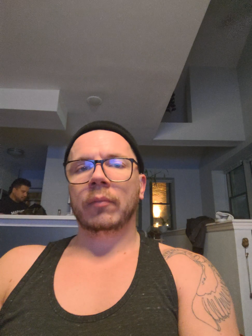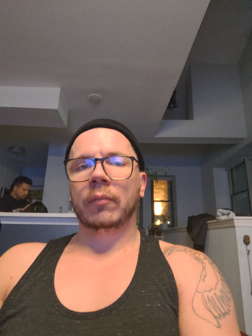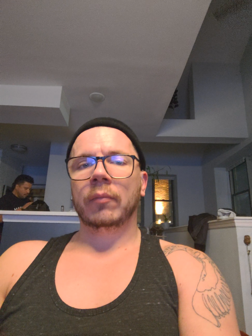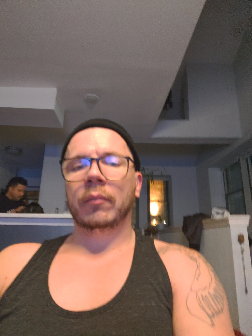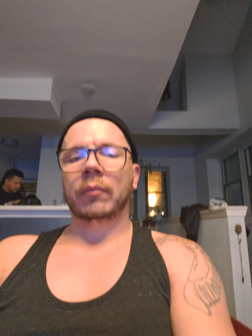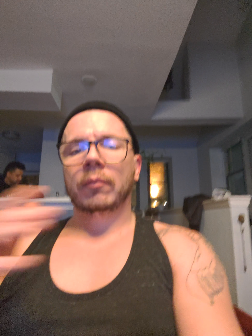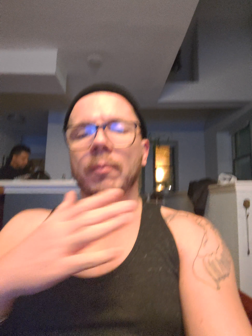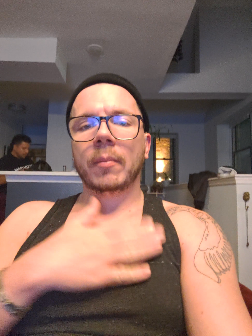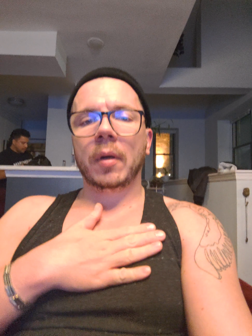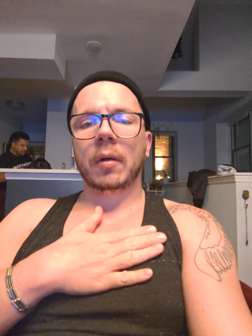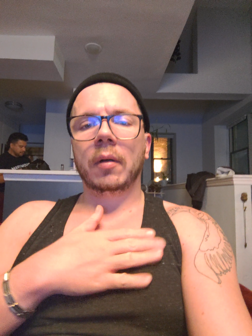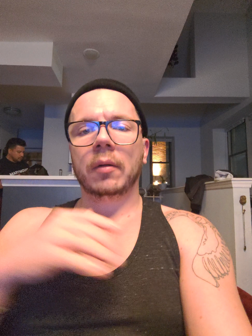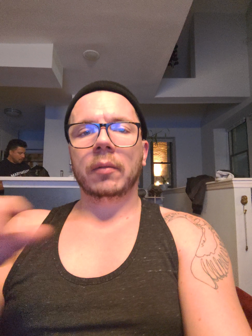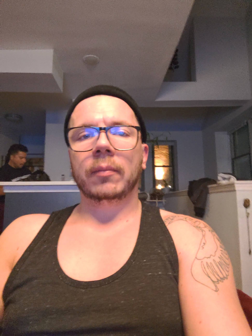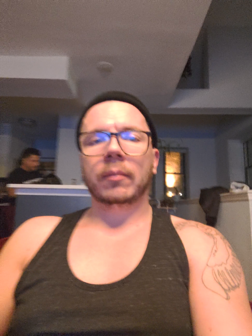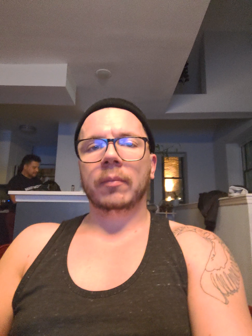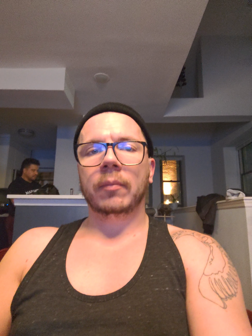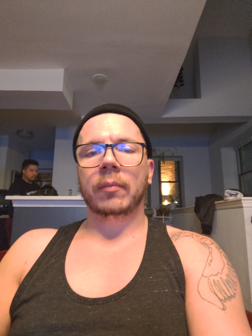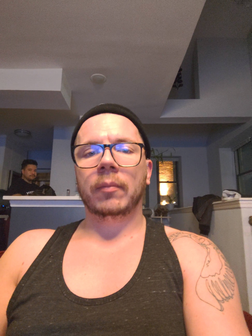my